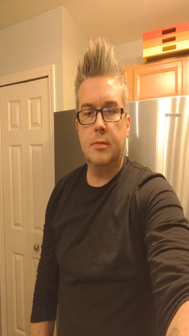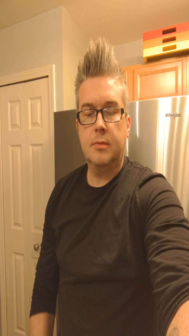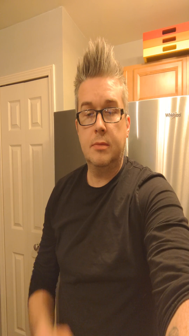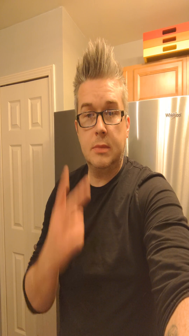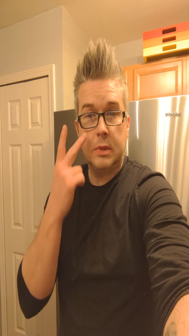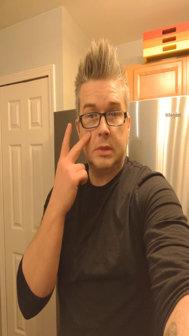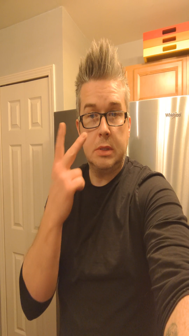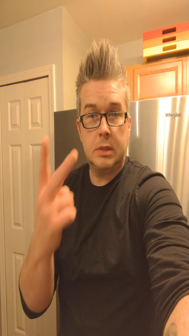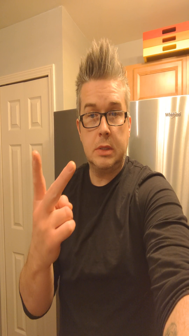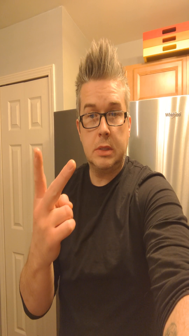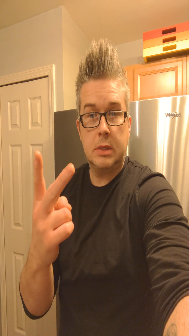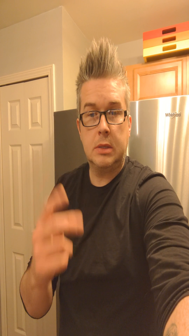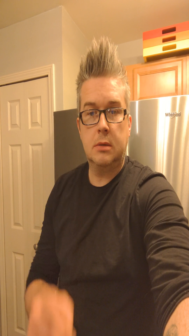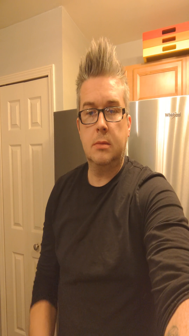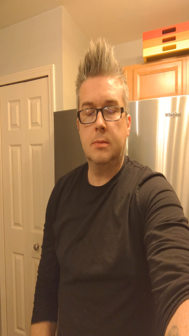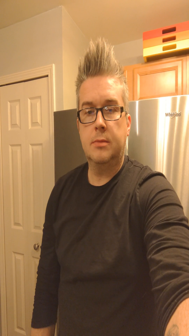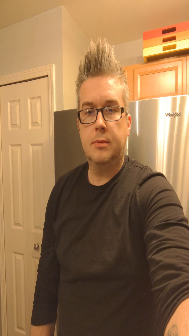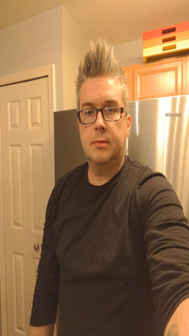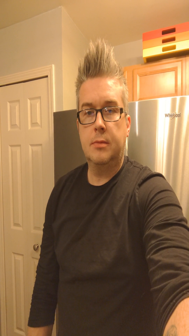see